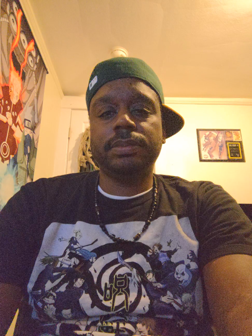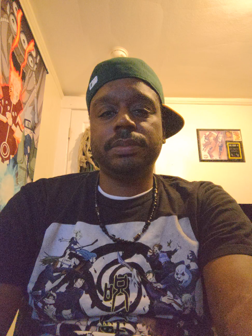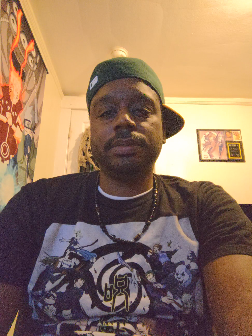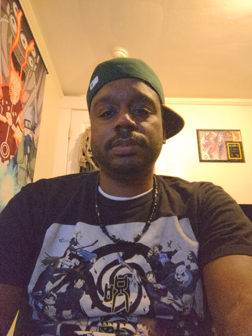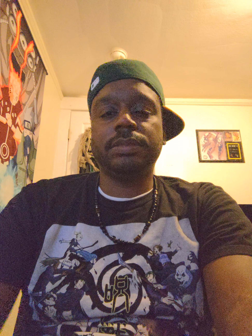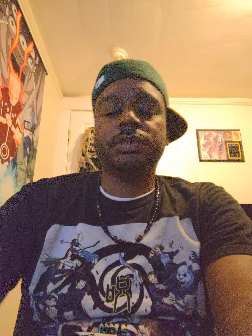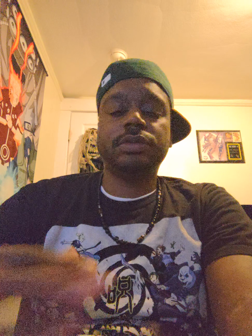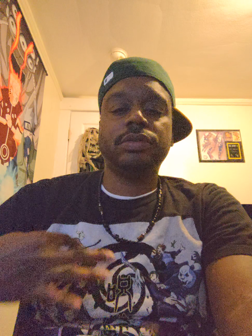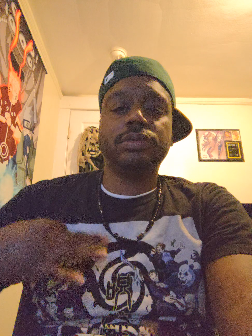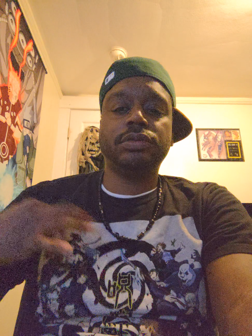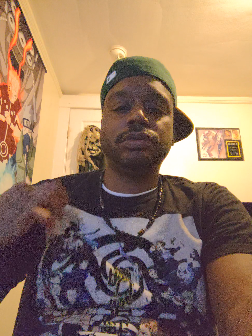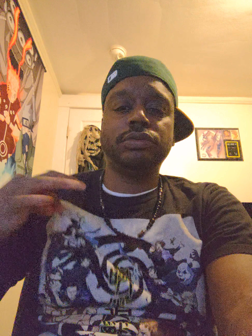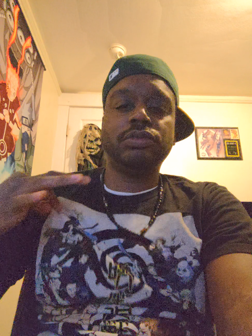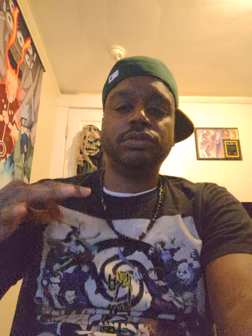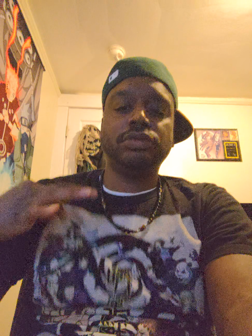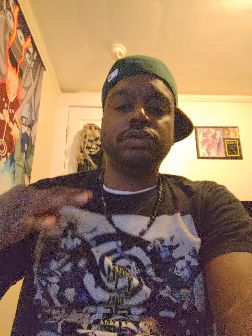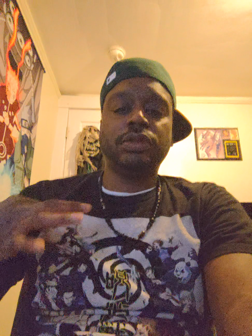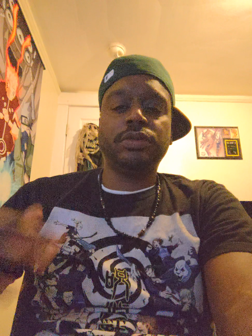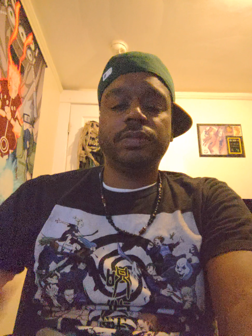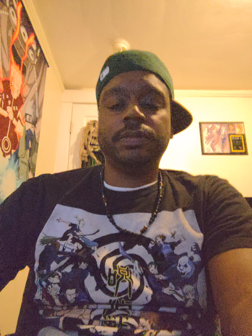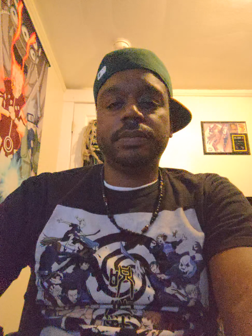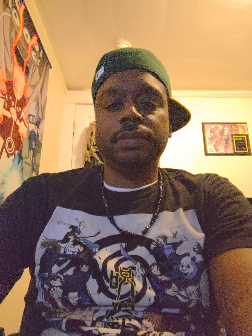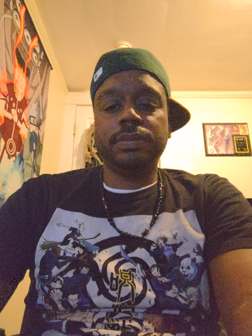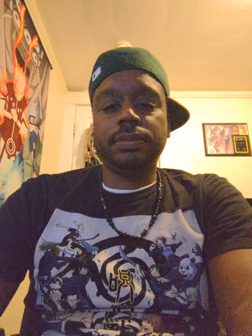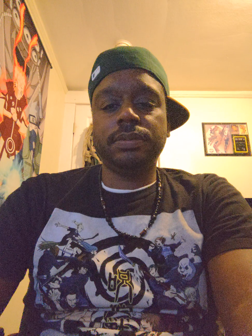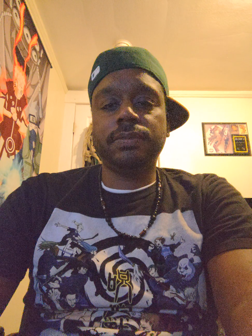shirt